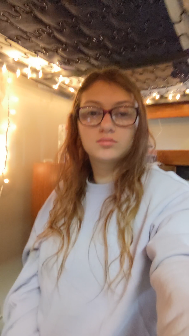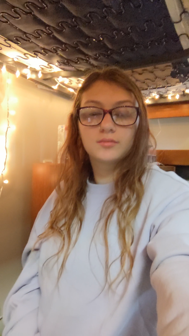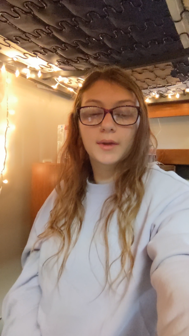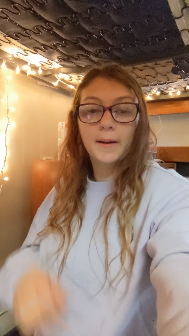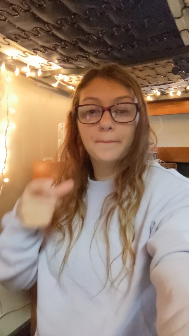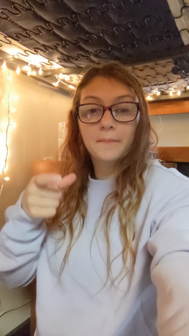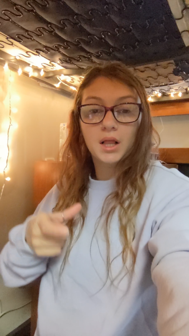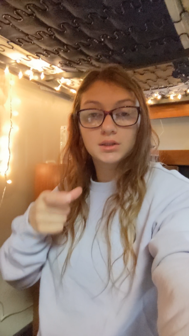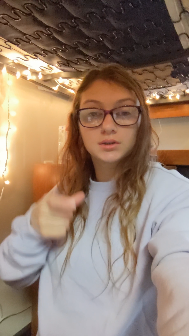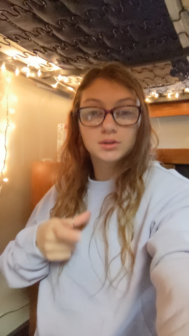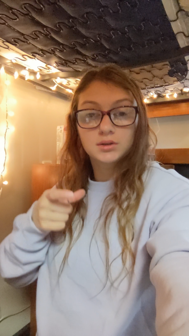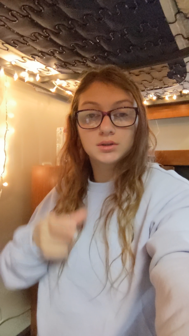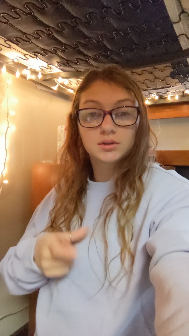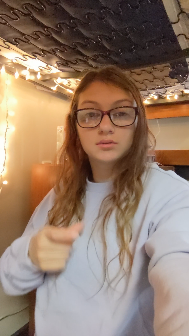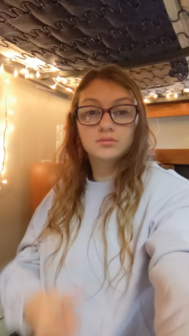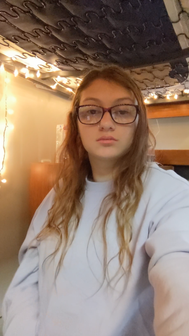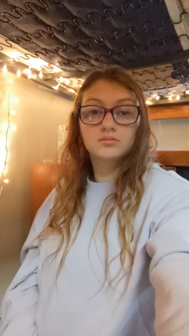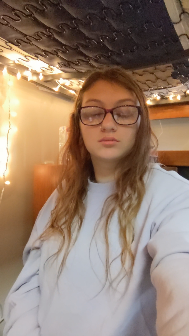plate